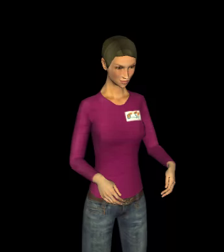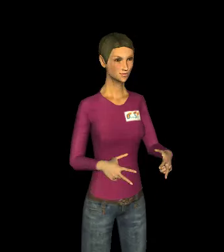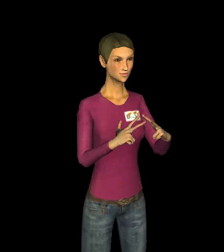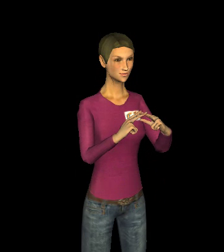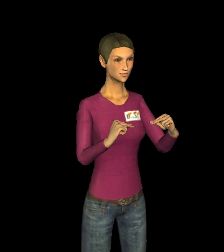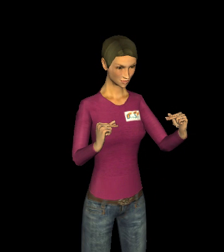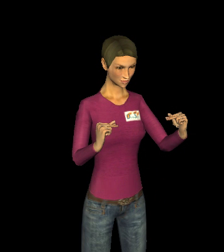نظيف